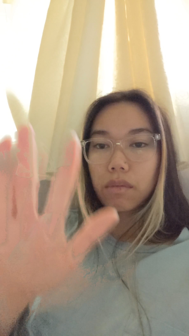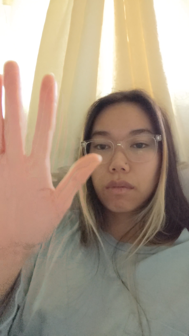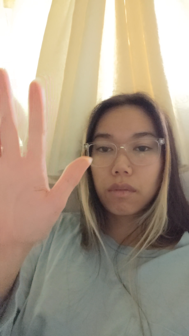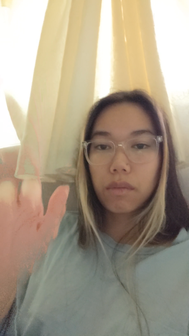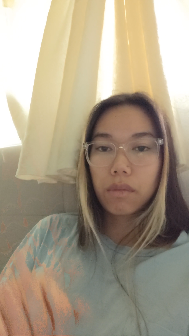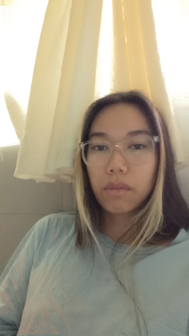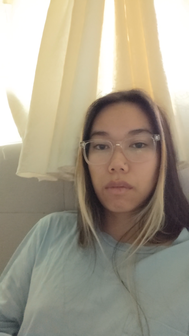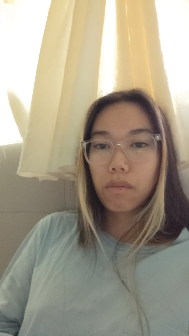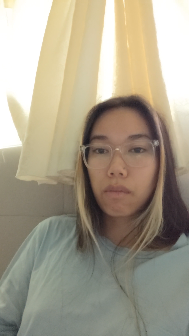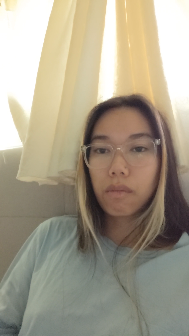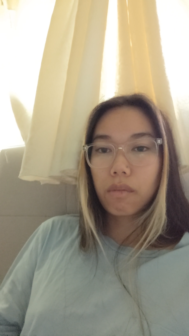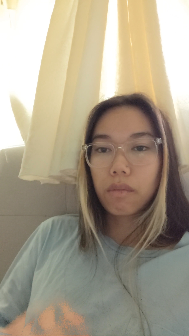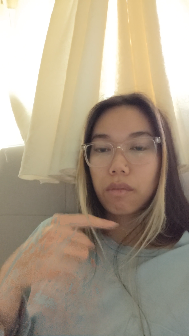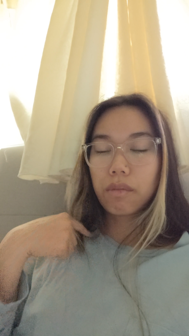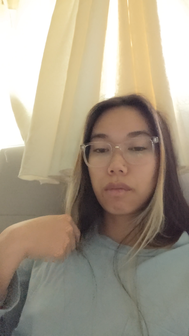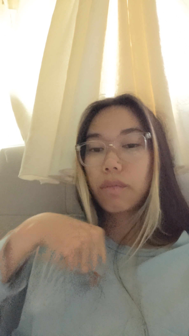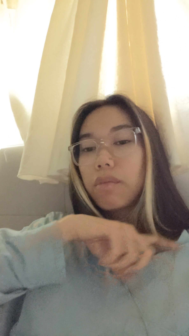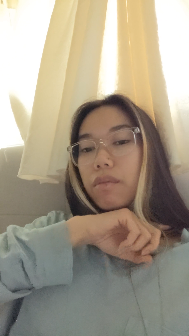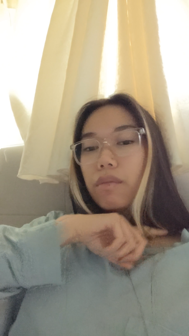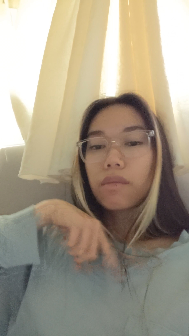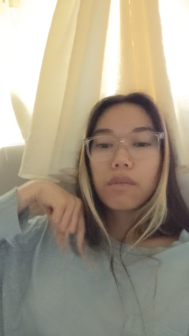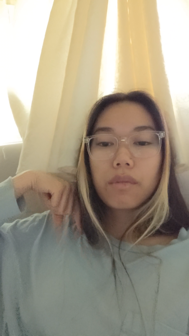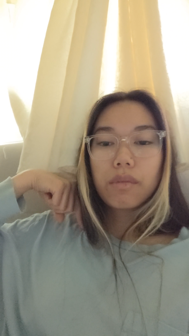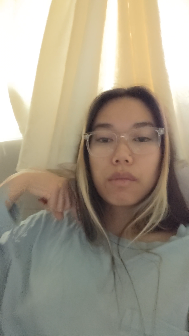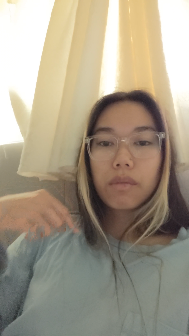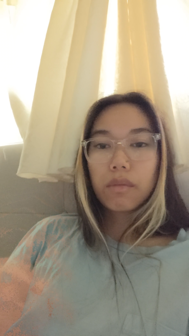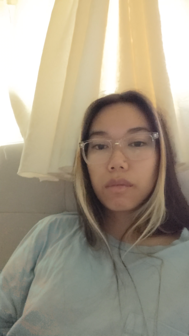bib